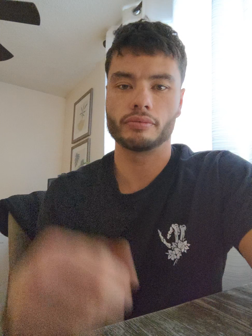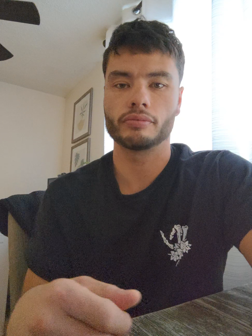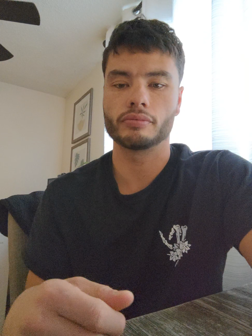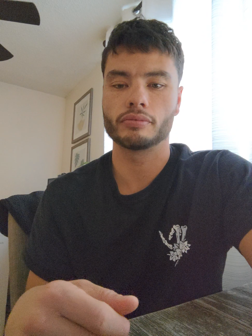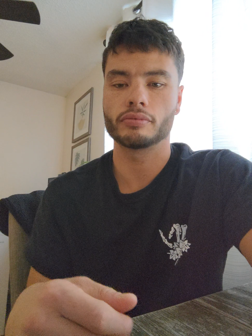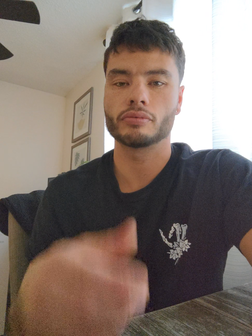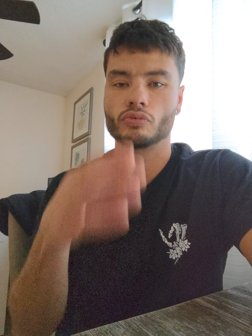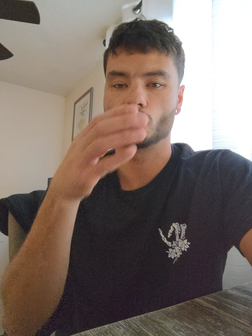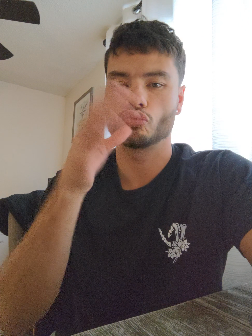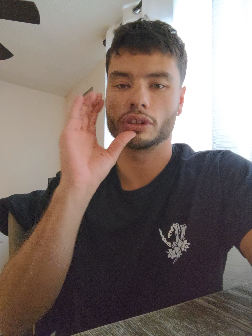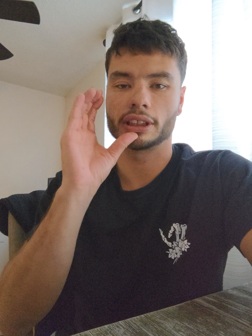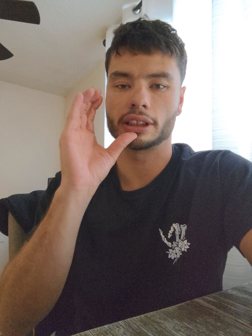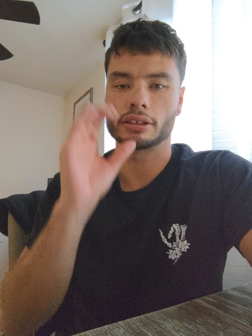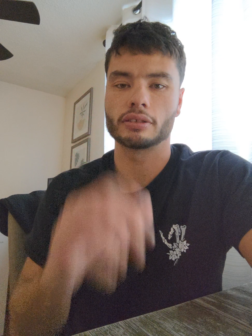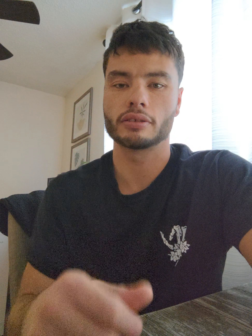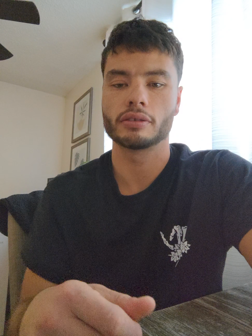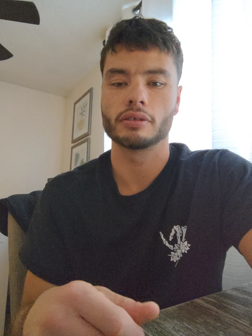drink